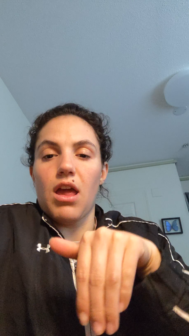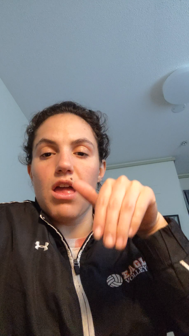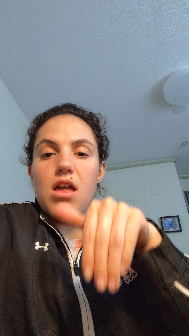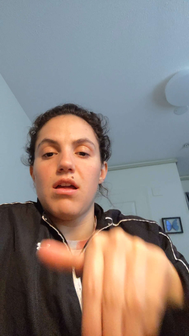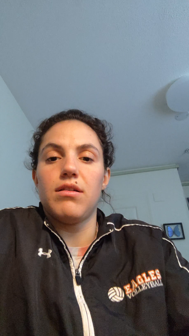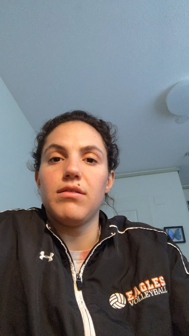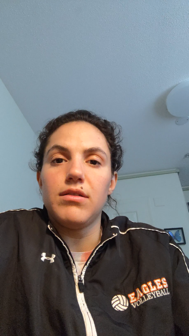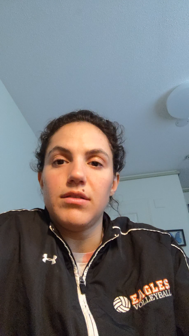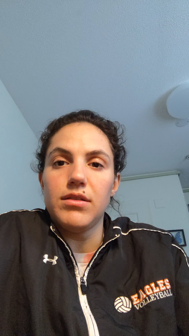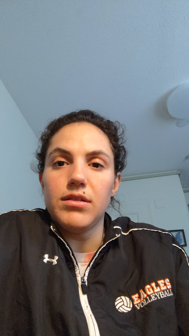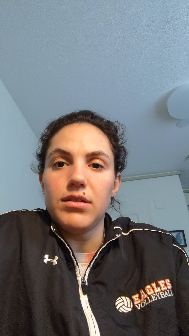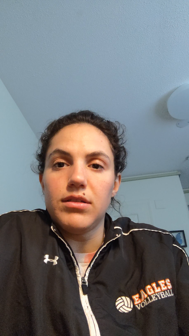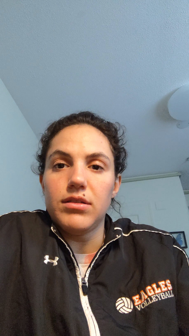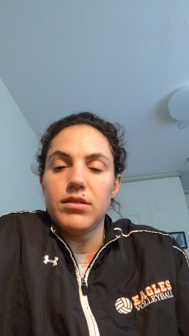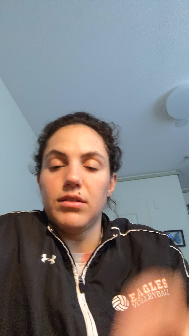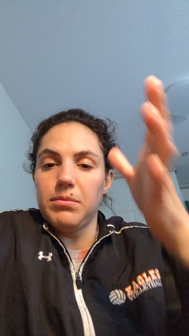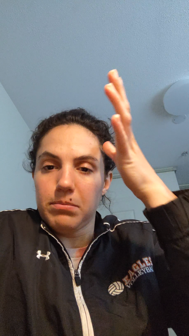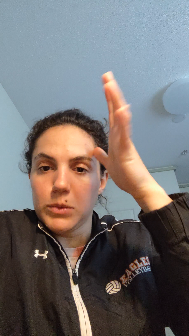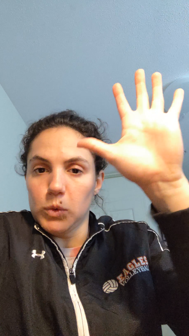moose